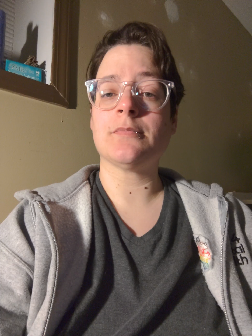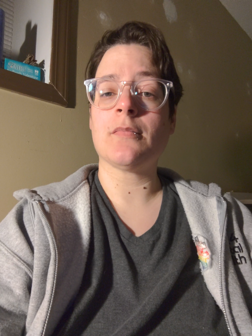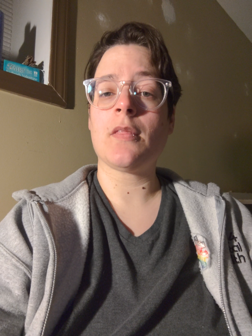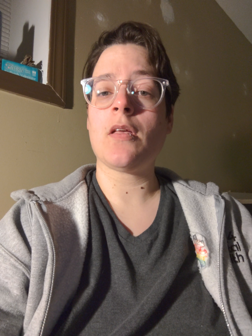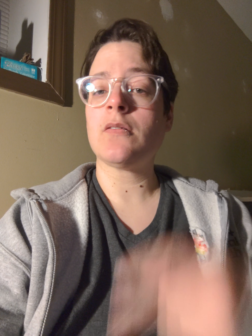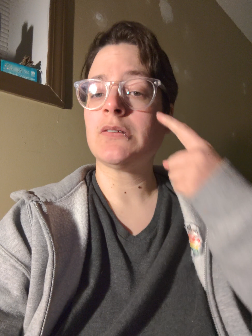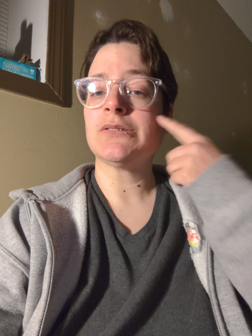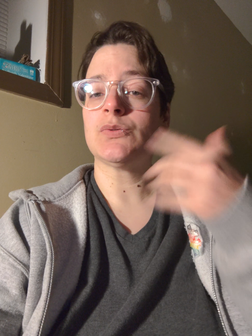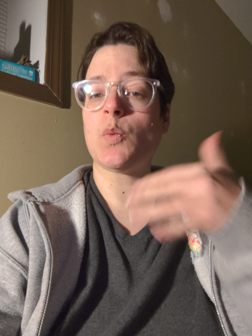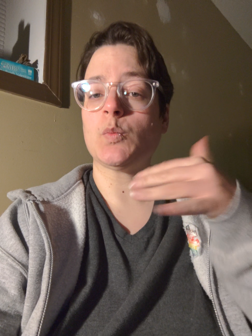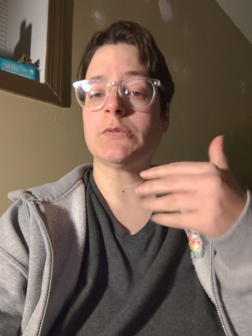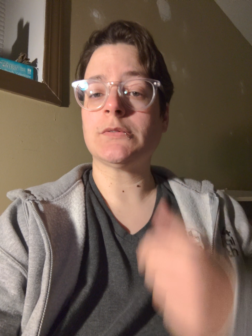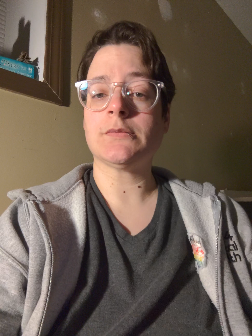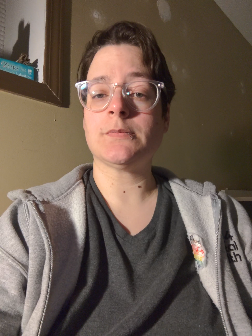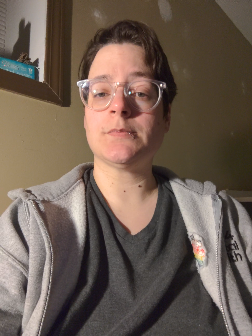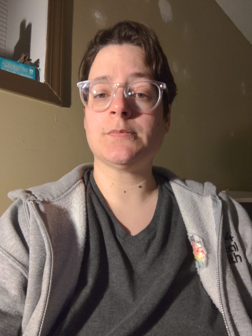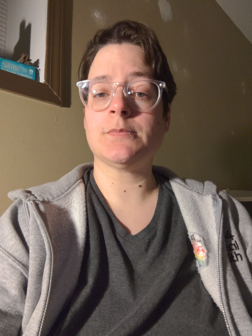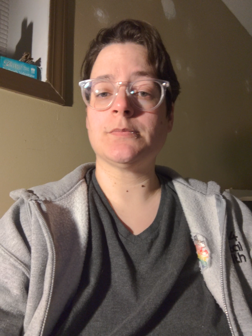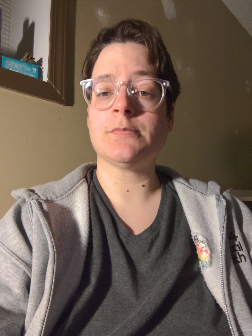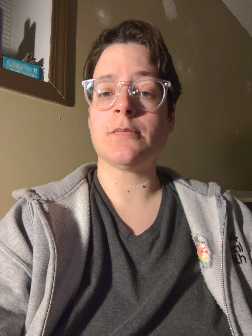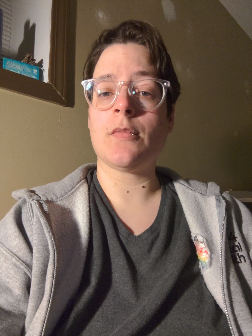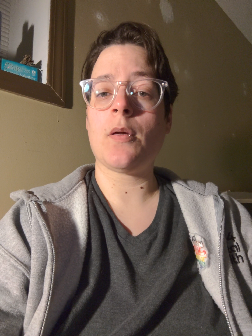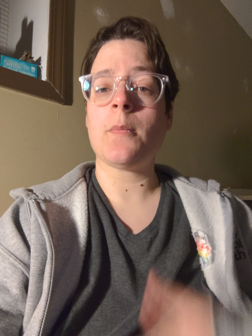noisy